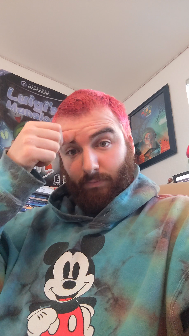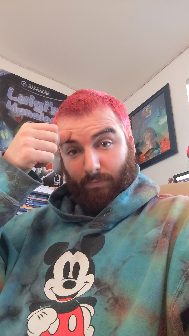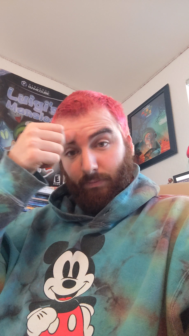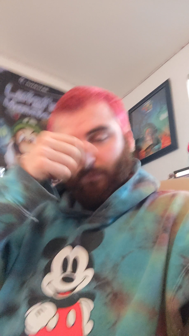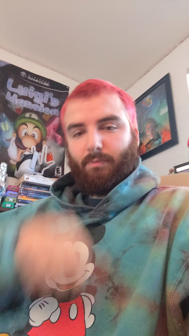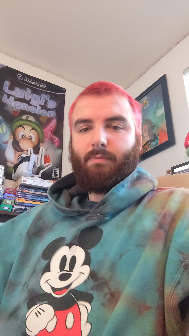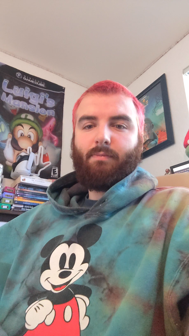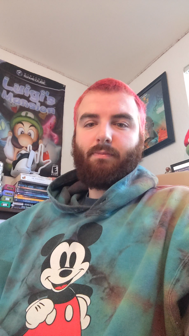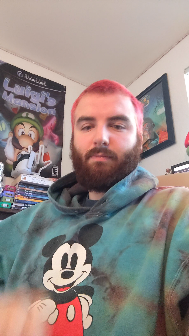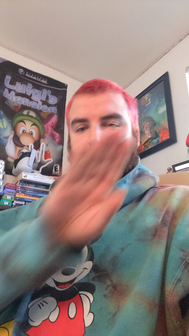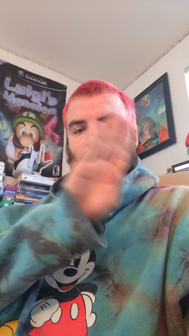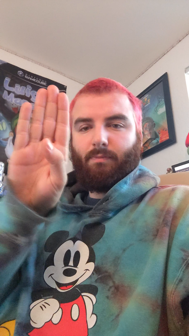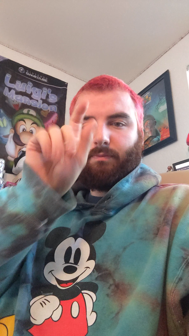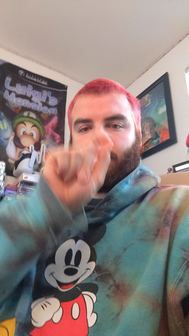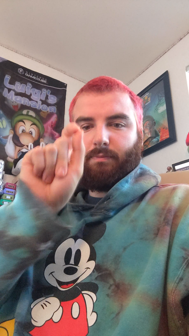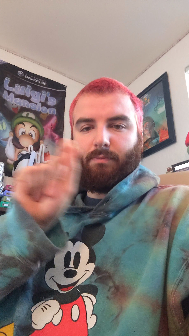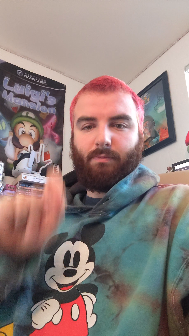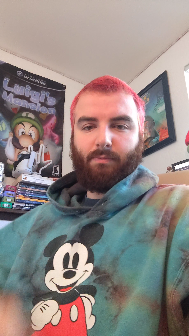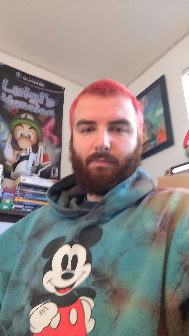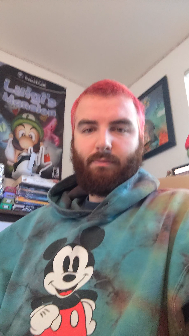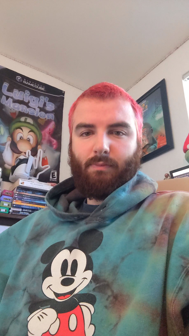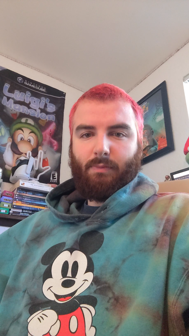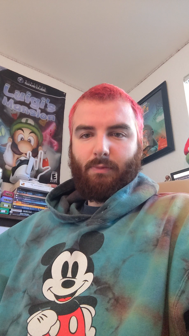chalk